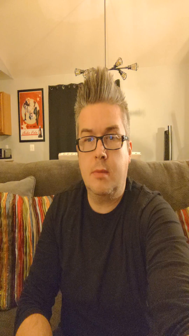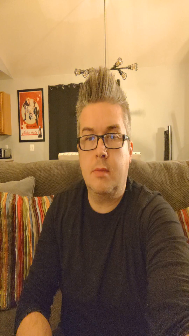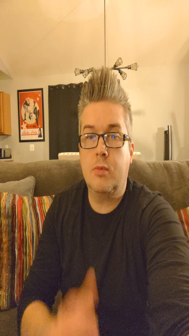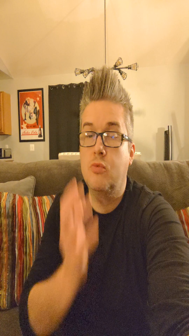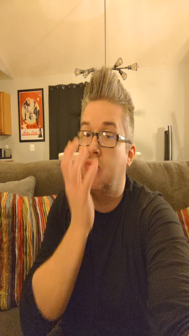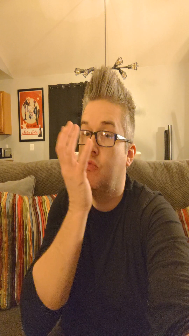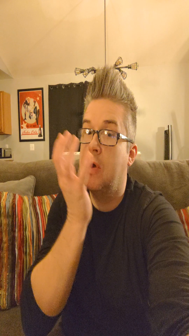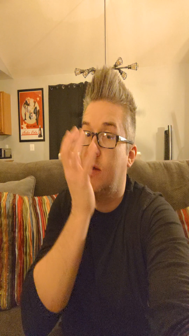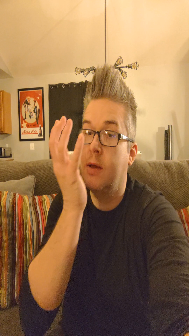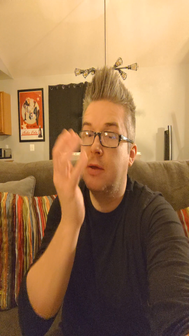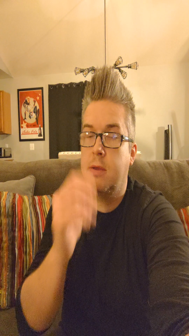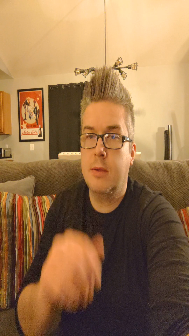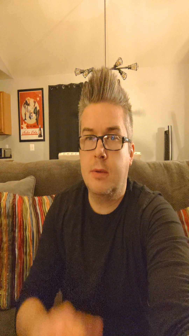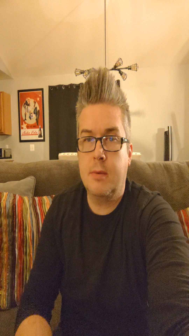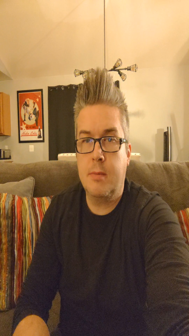grass